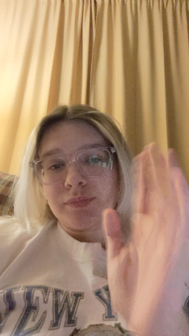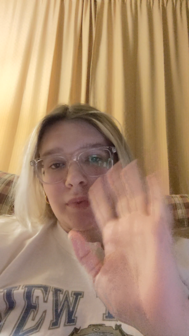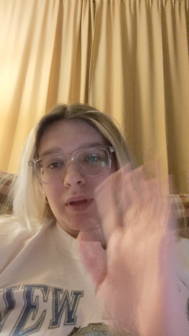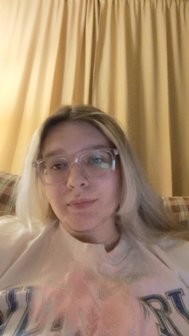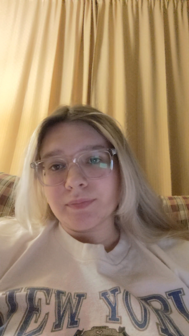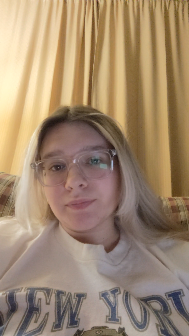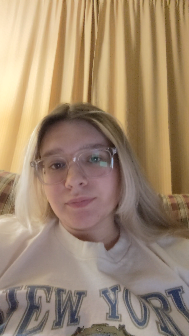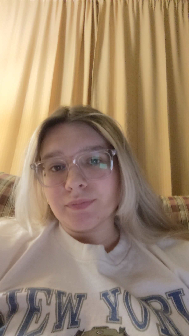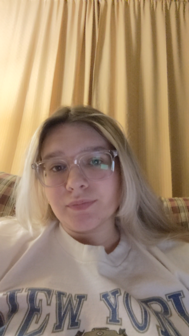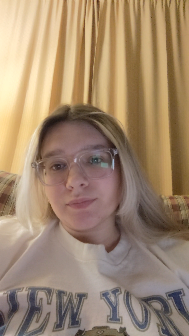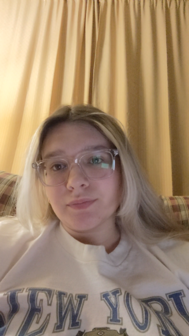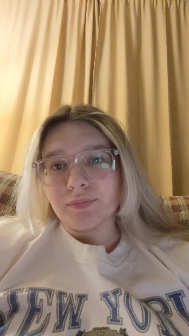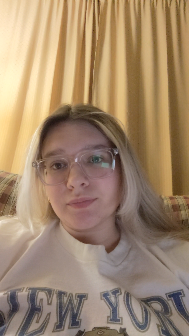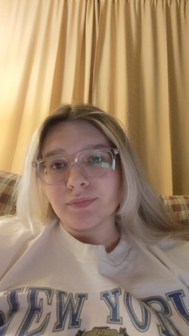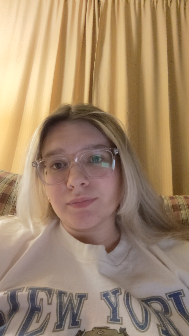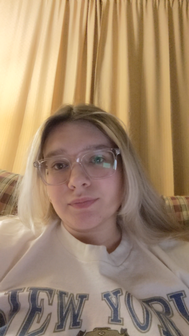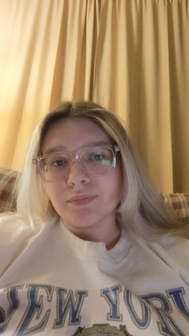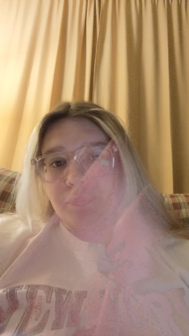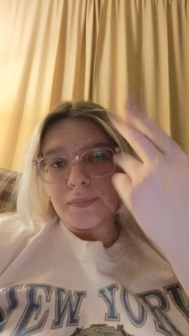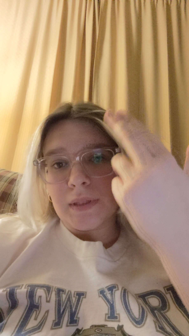bunny